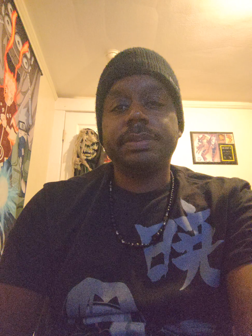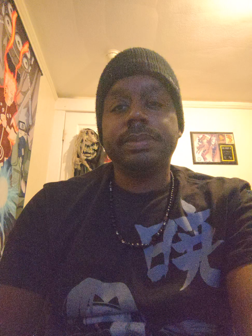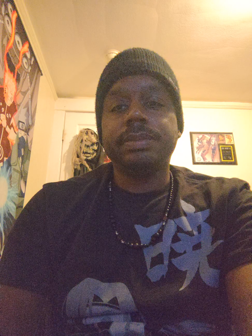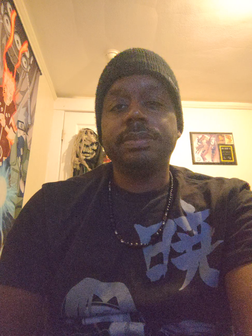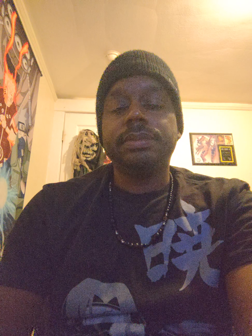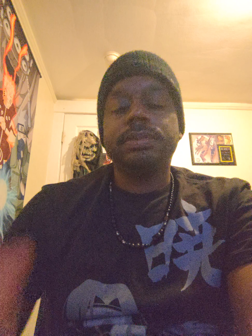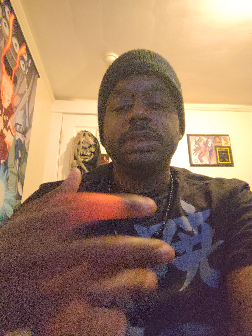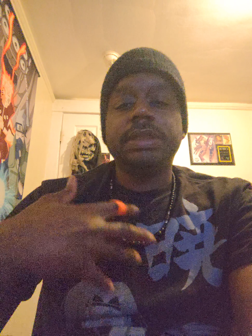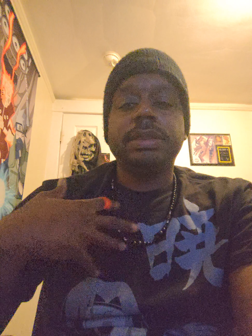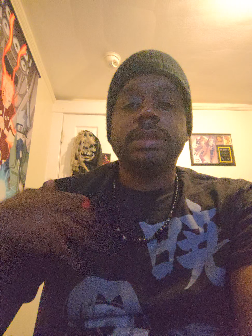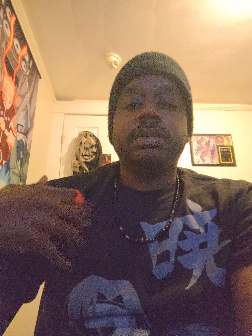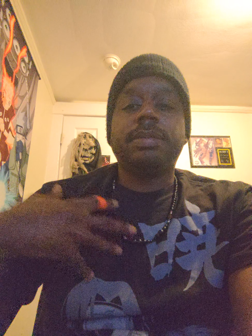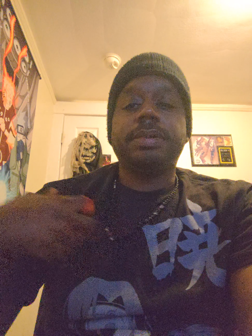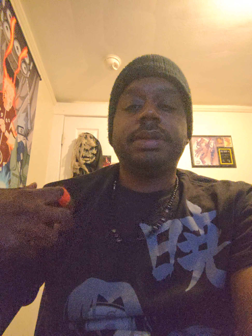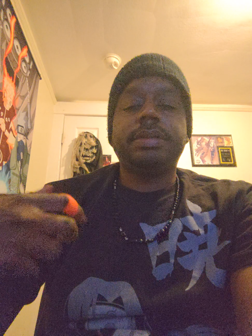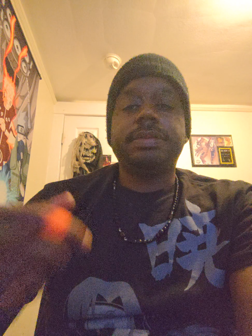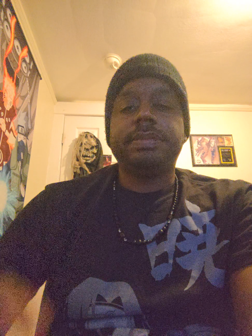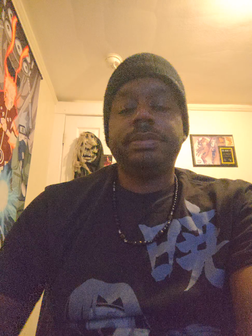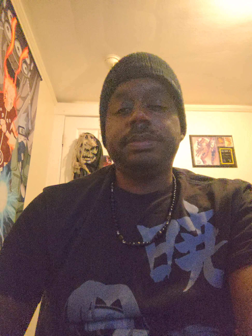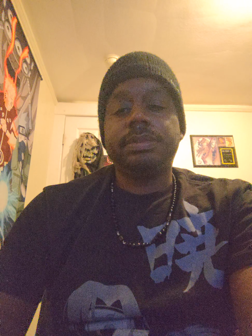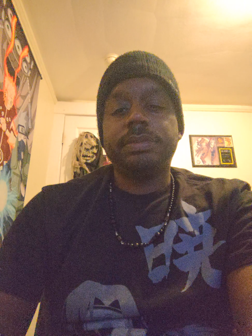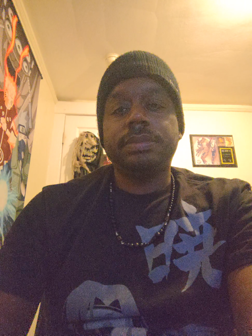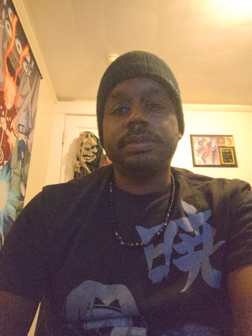zebra